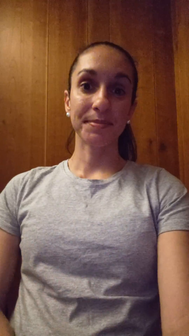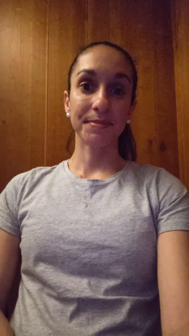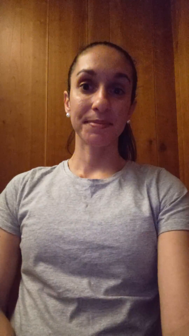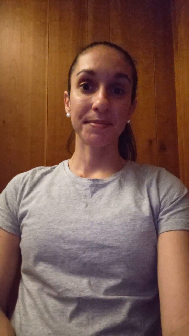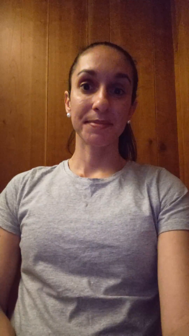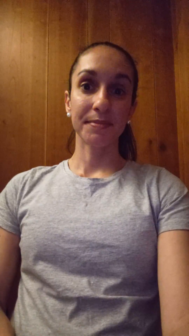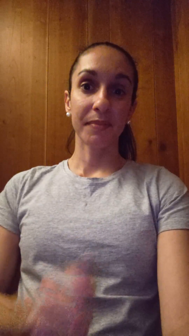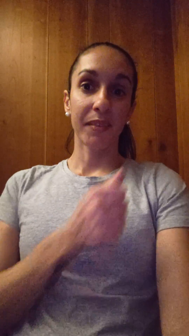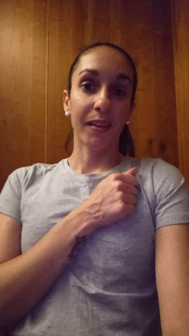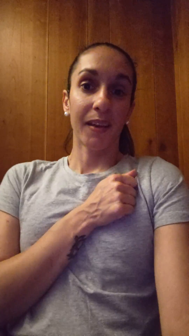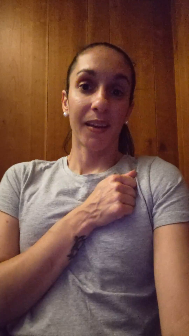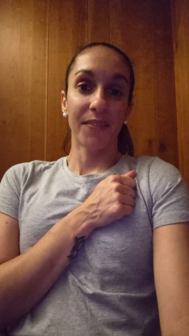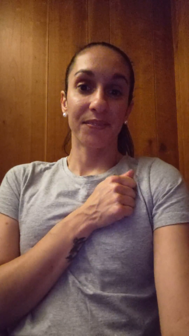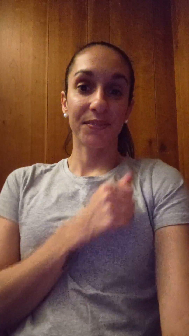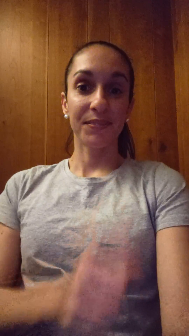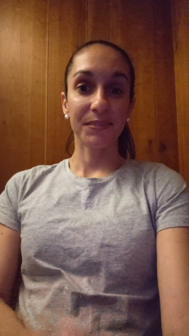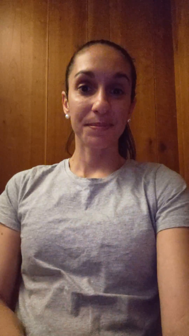love